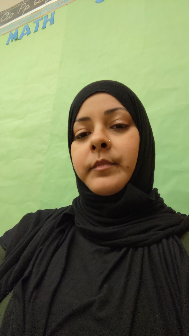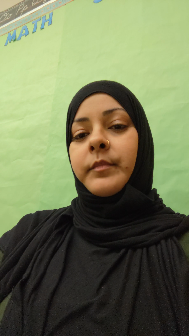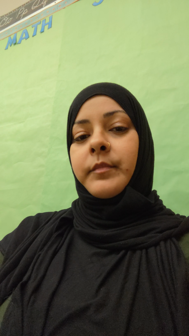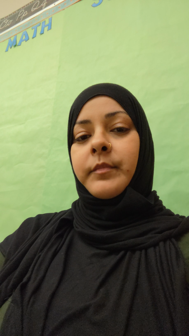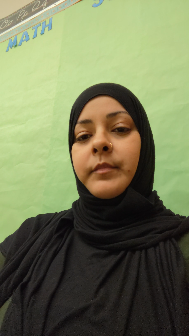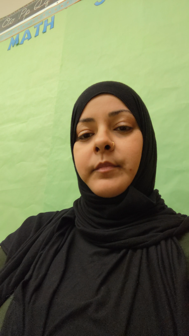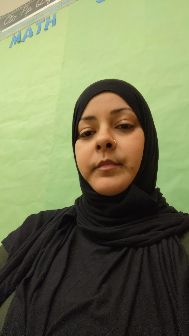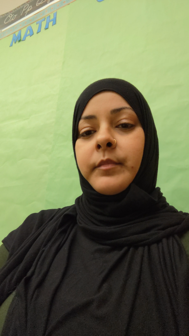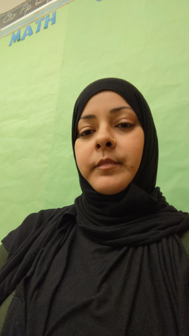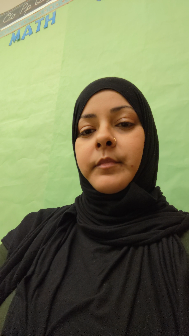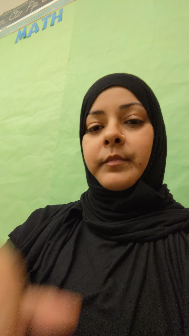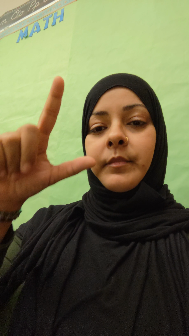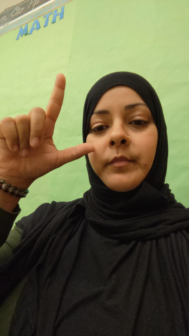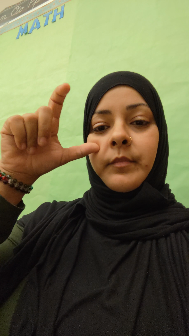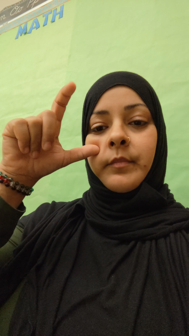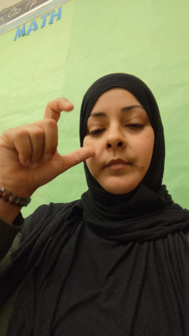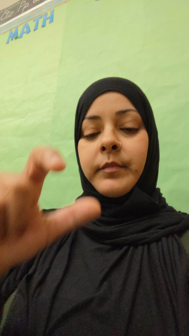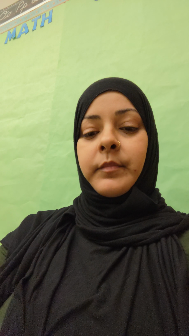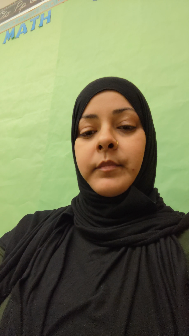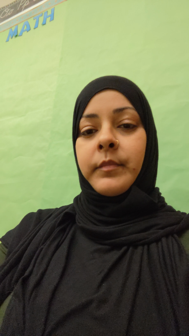camera